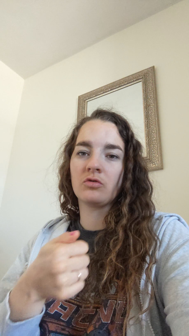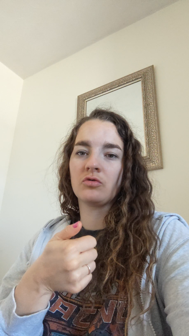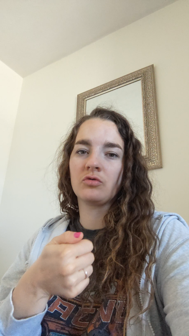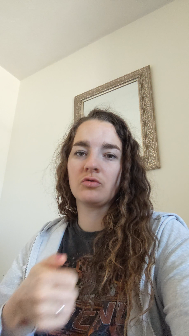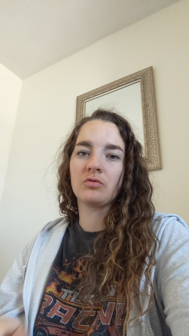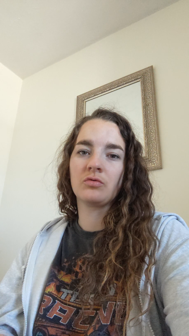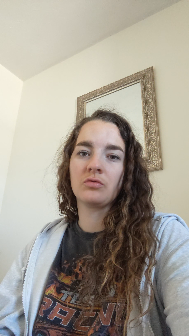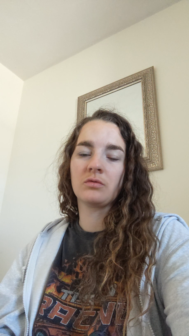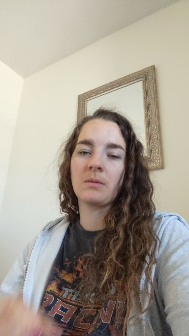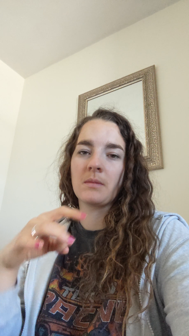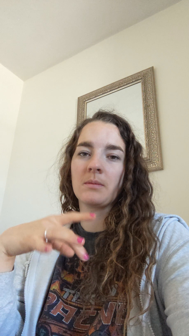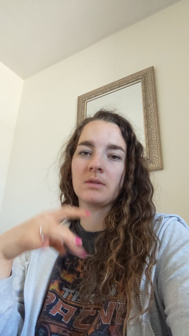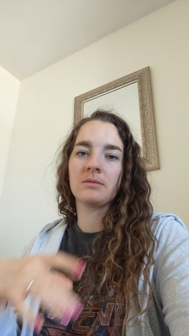pumpkin